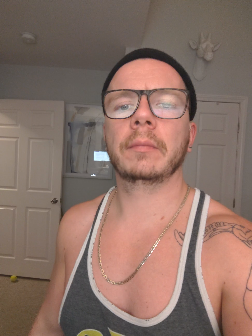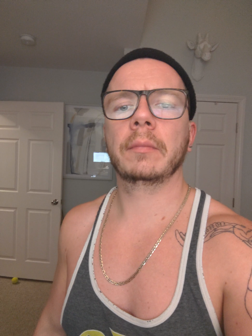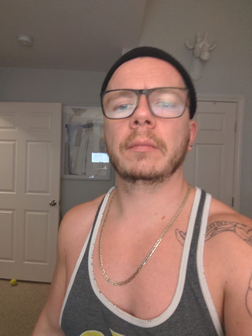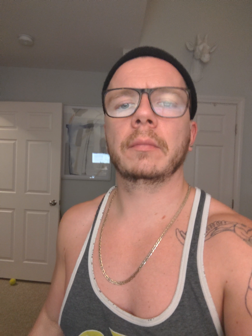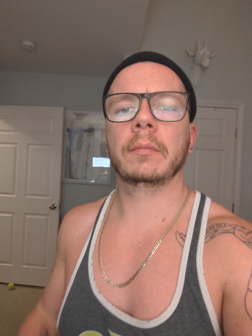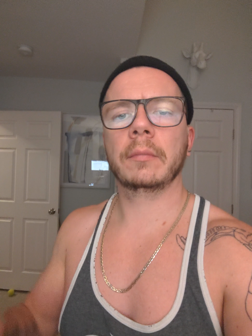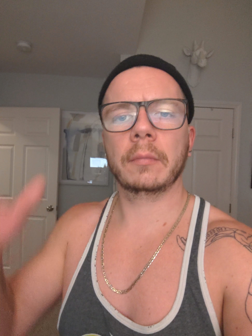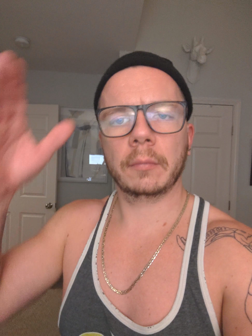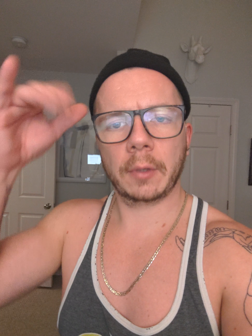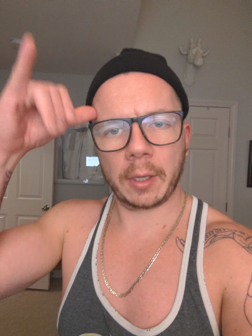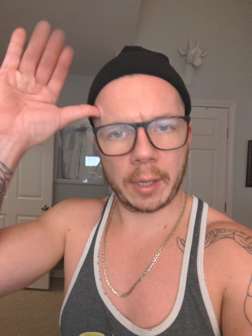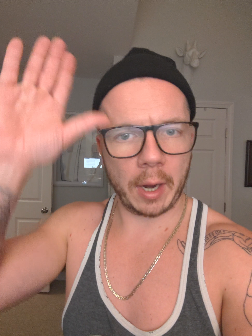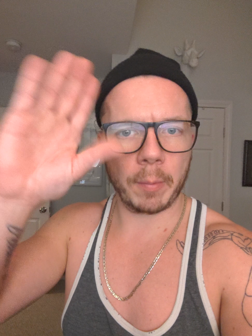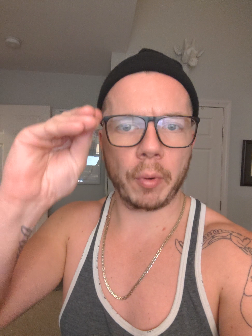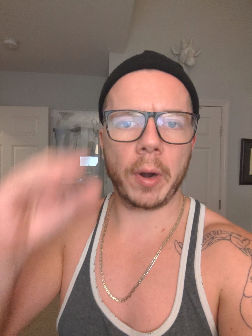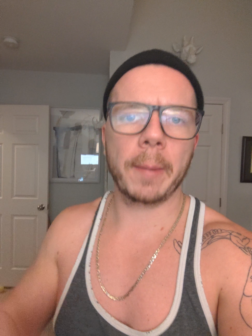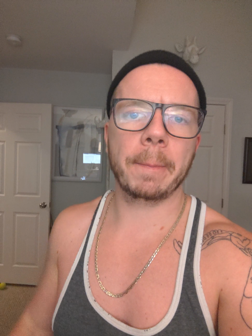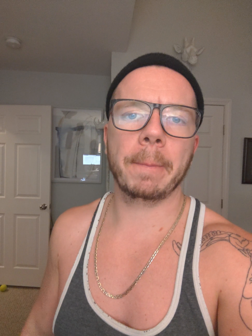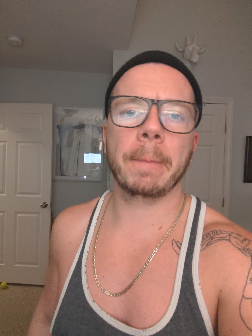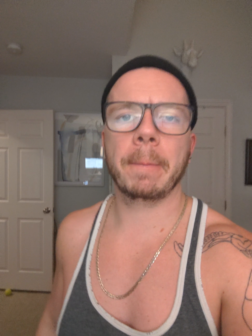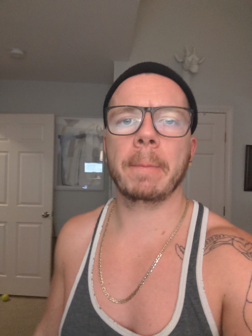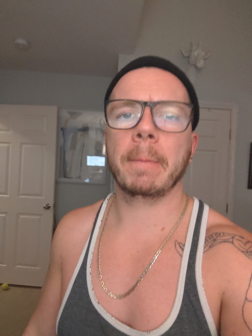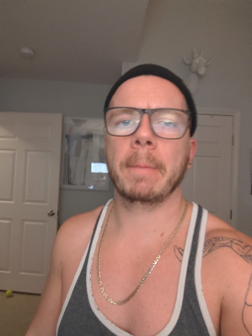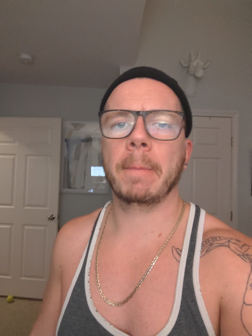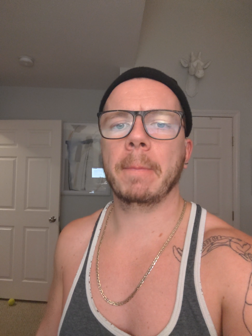cowboy